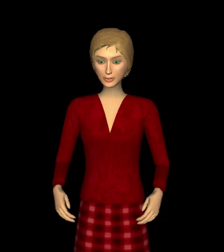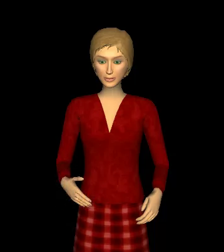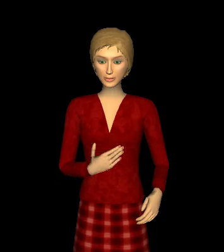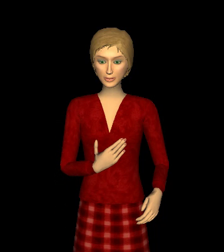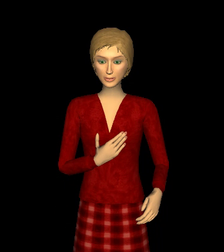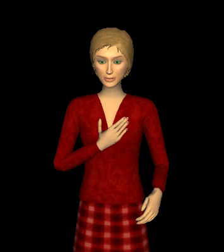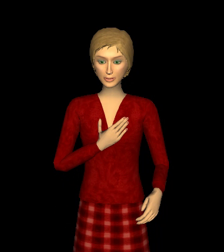لي